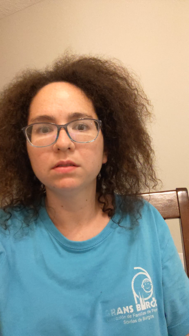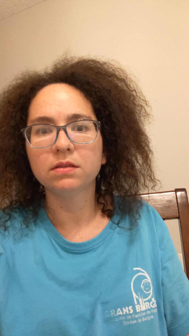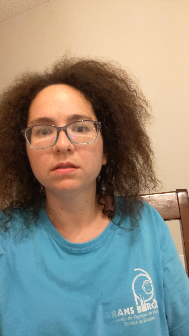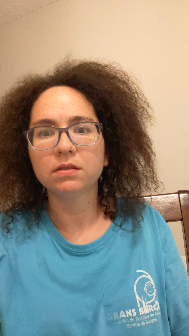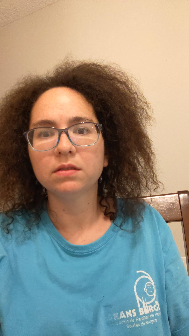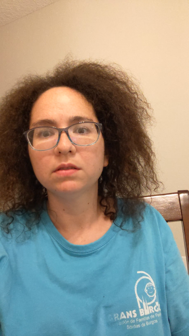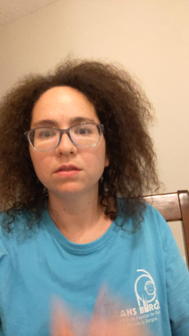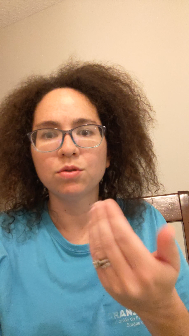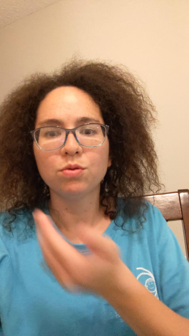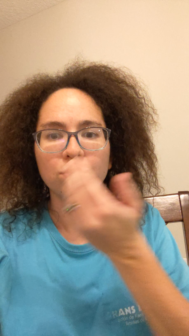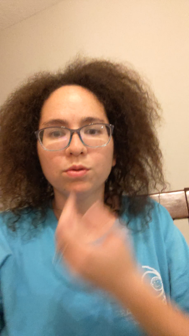new